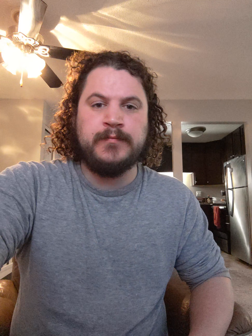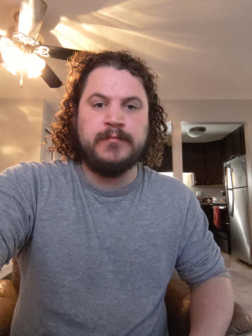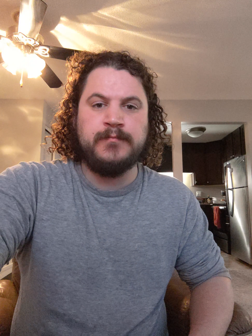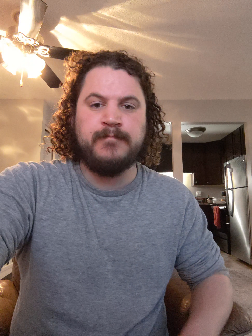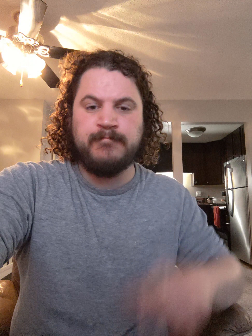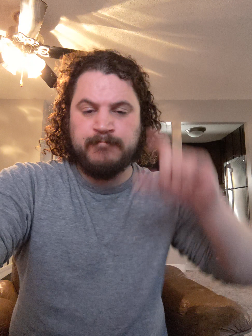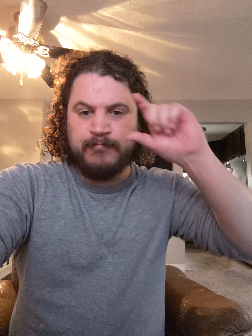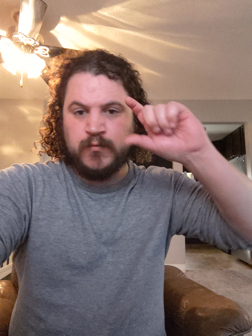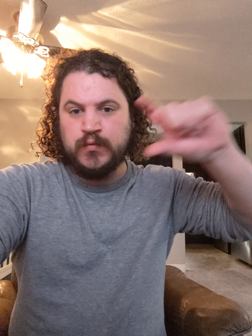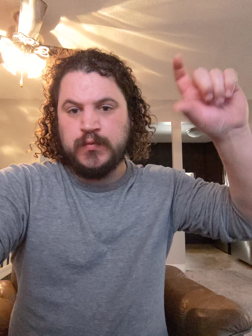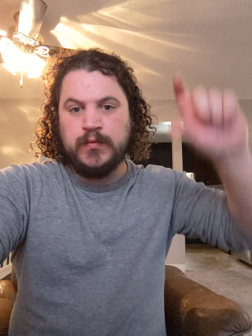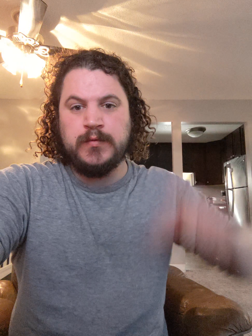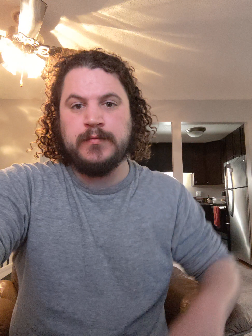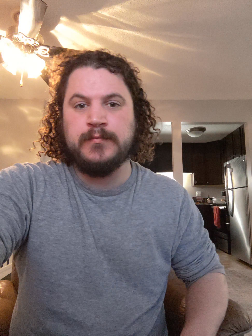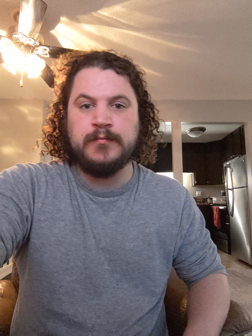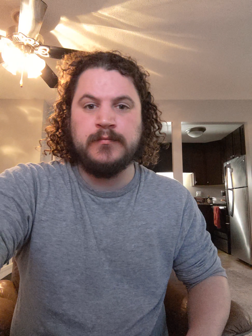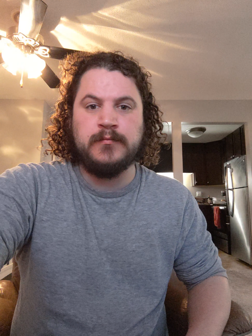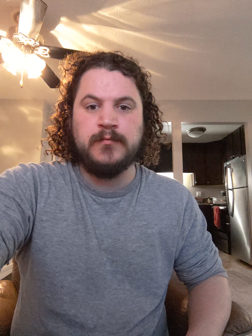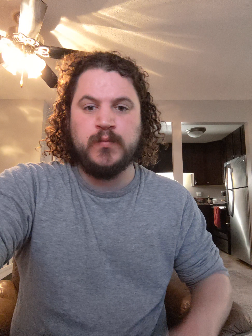moon